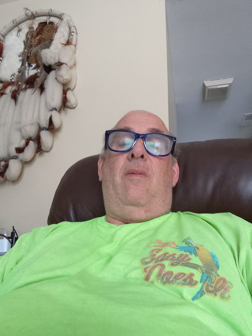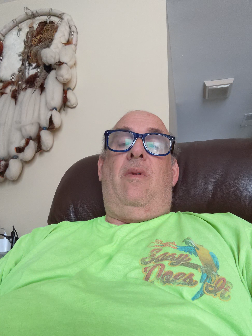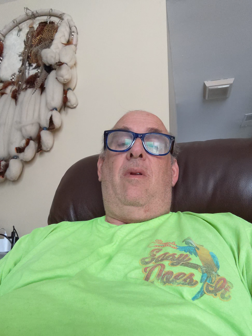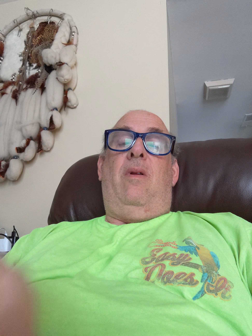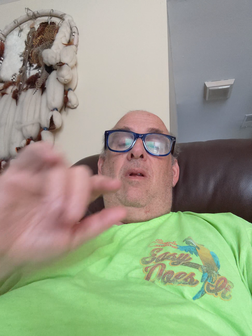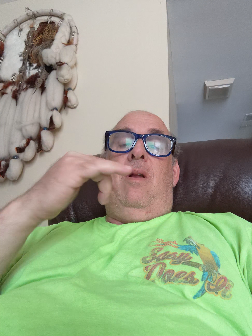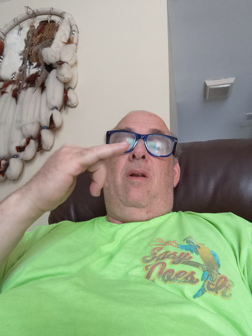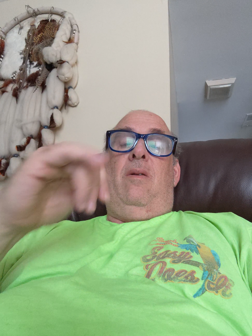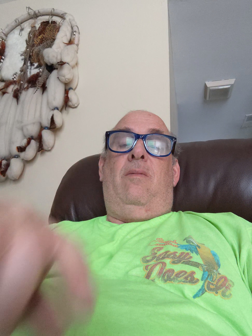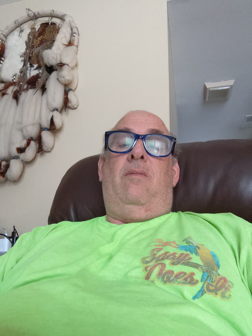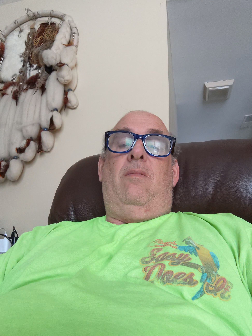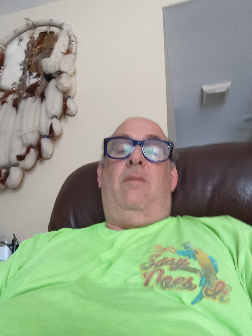yellow